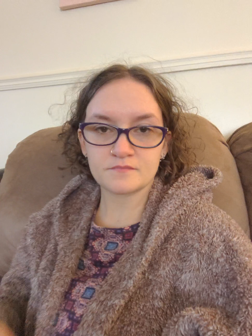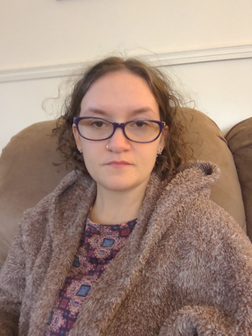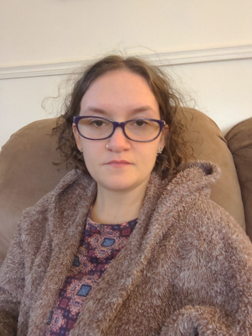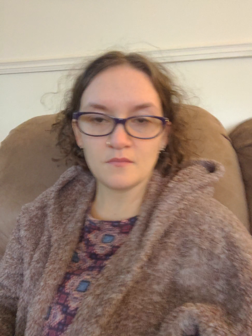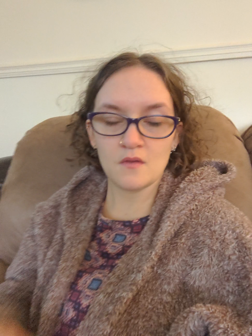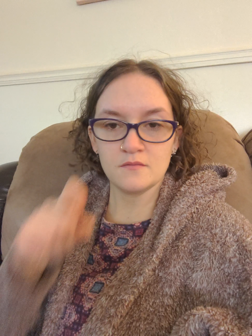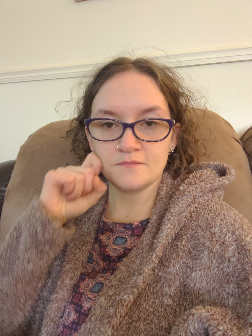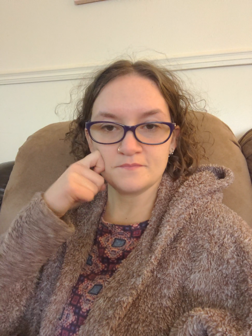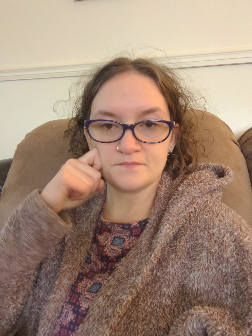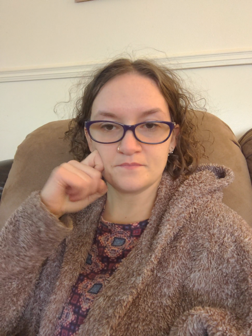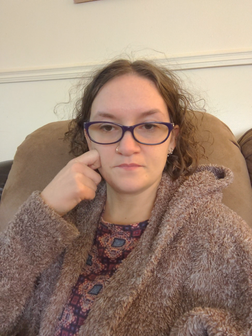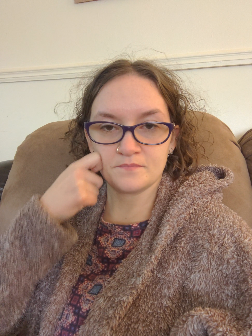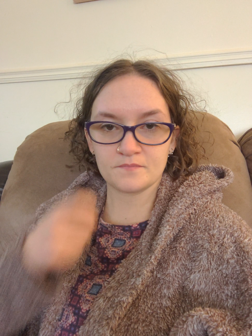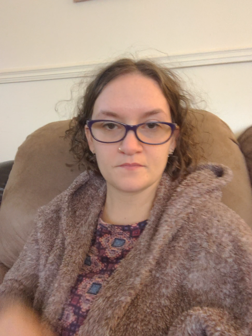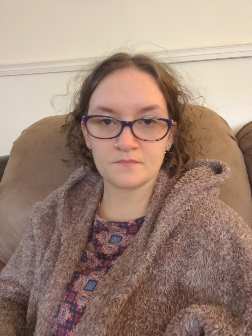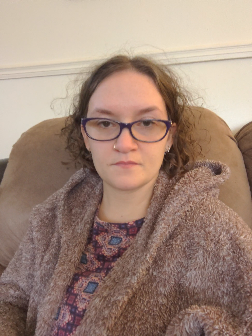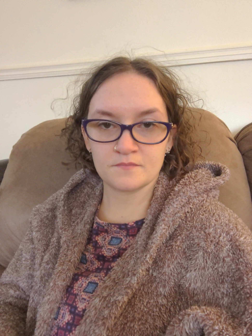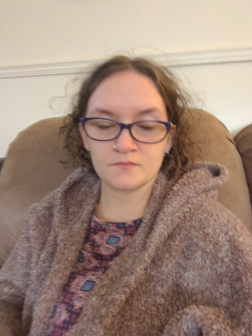apple